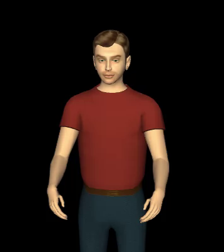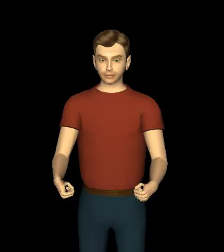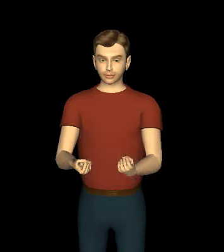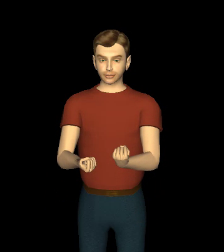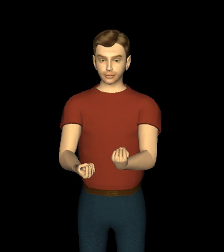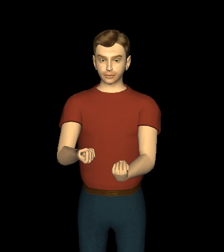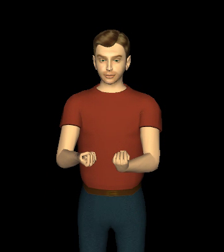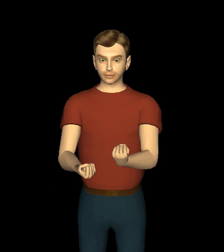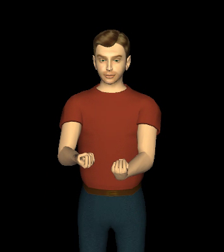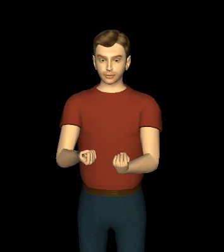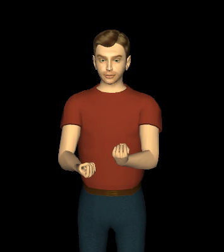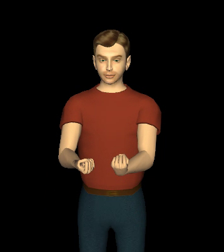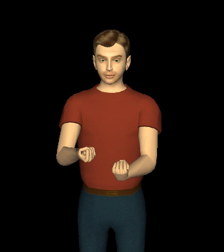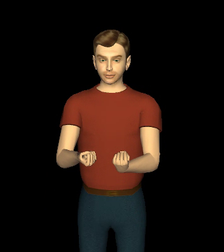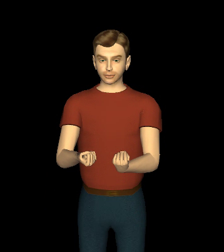يعاني